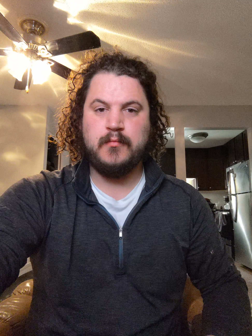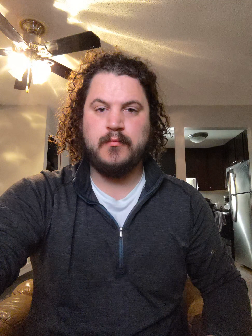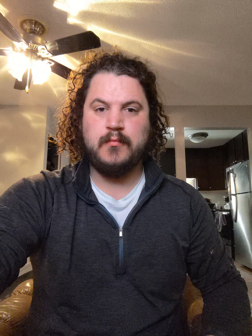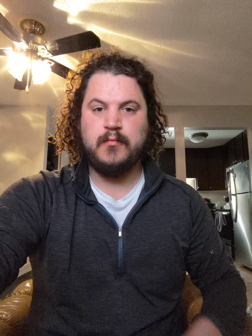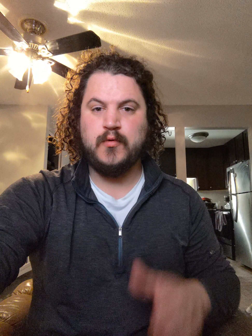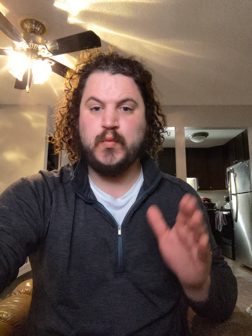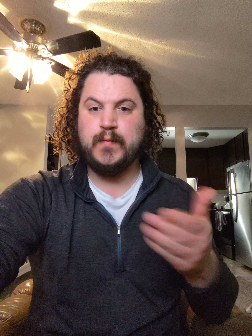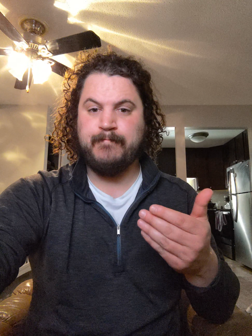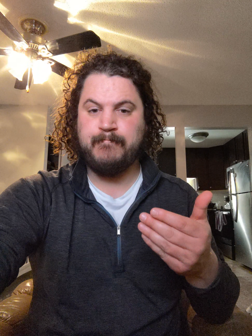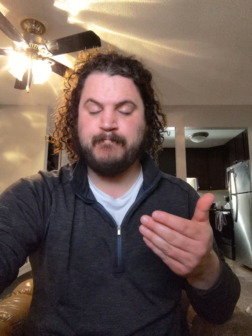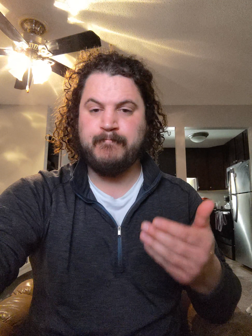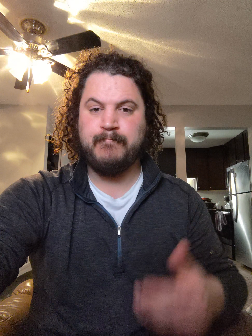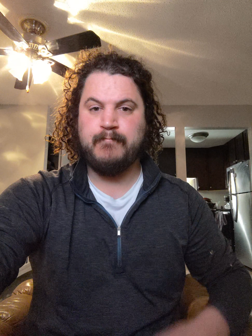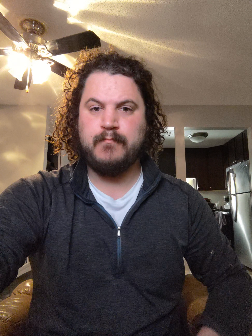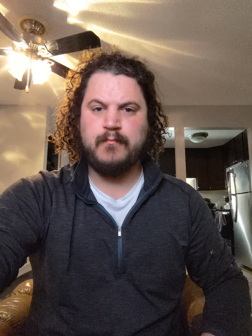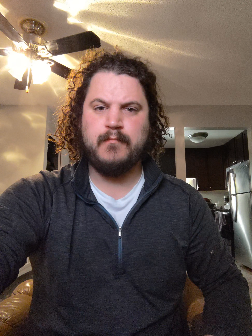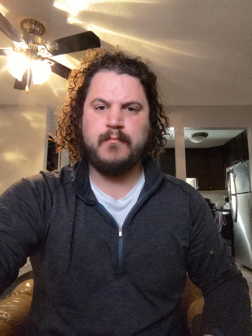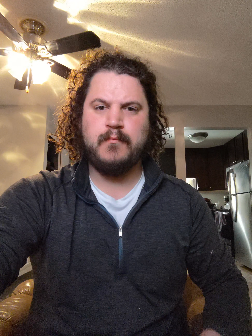room